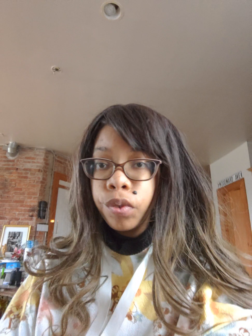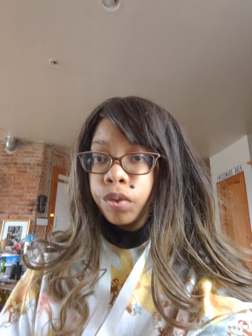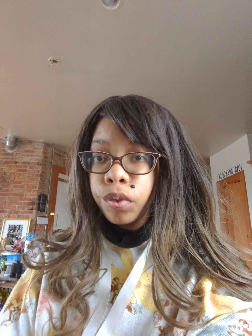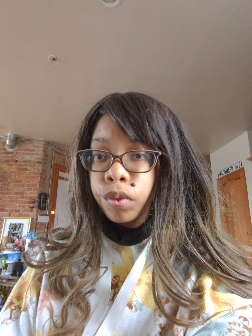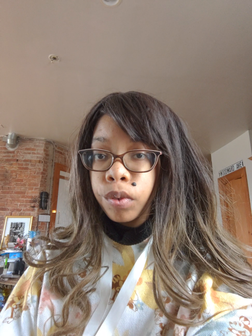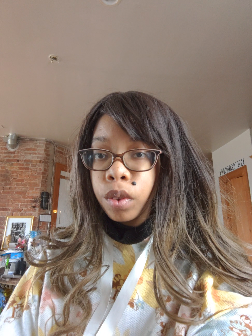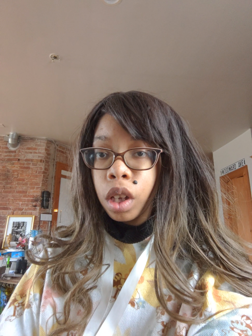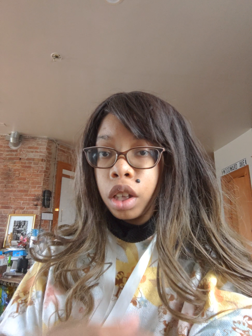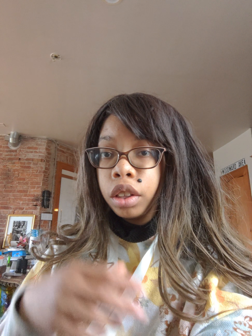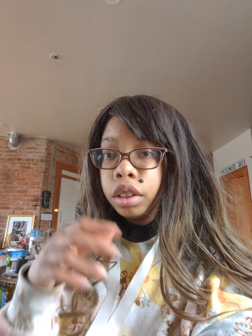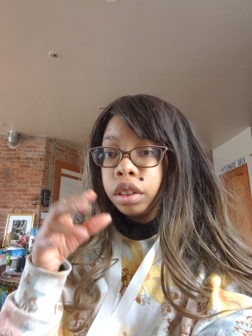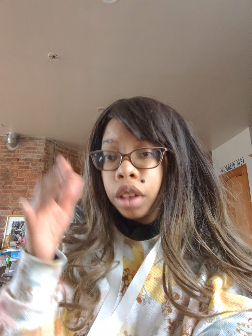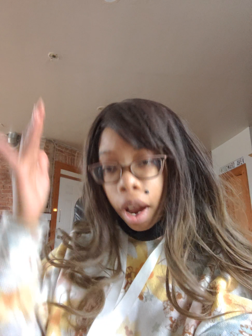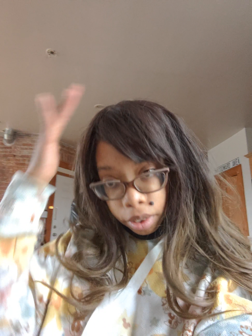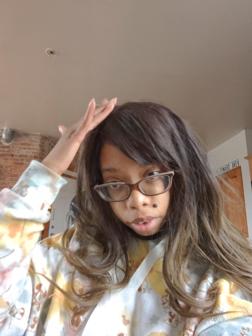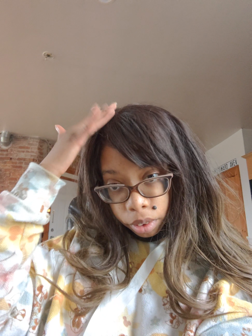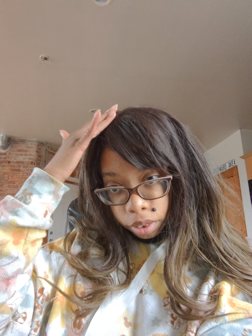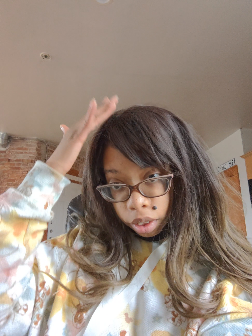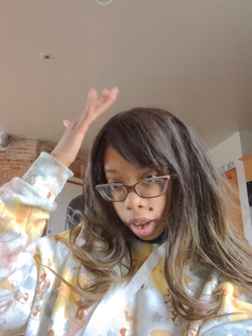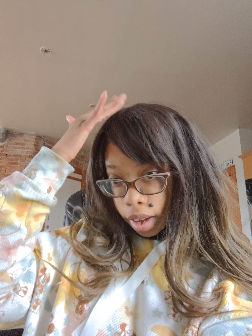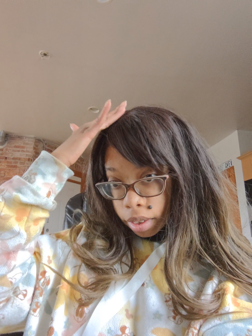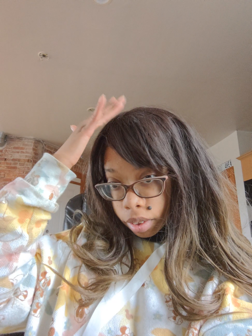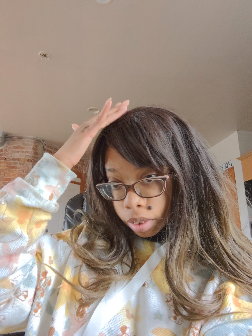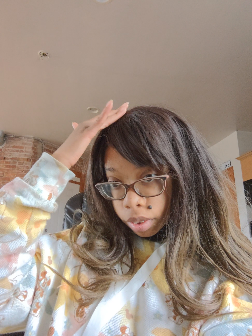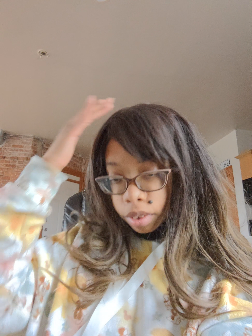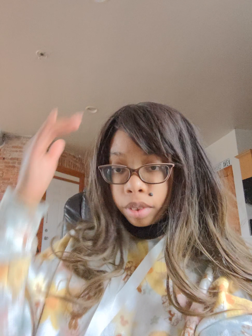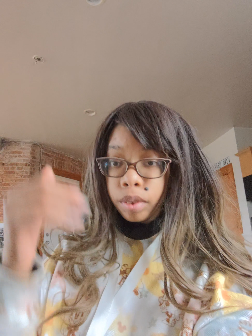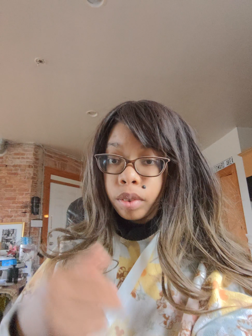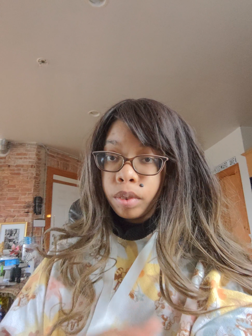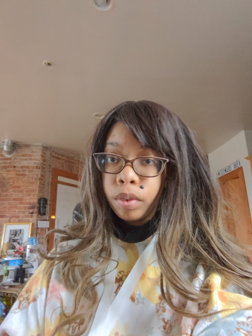hat